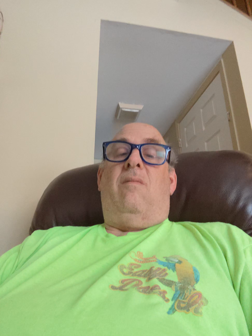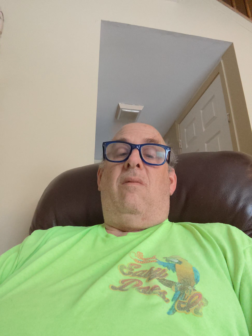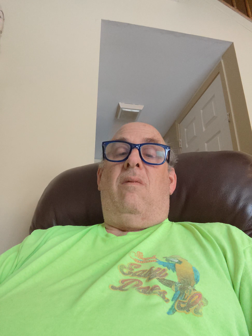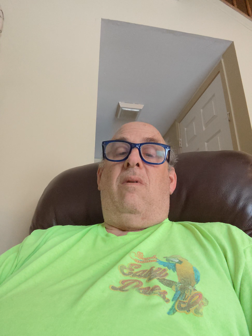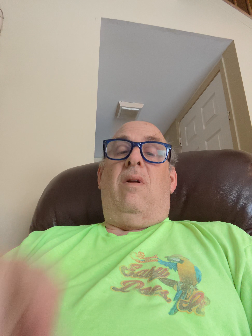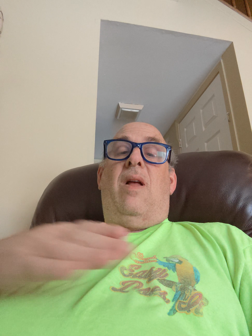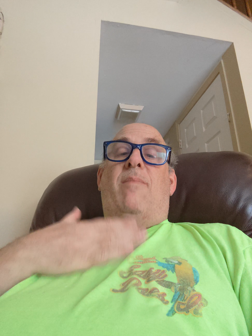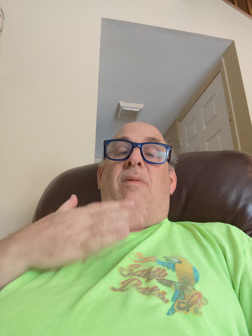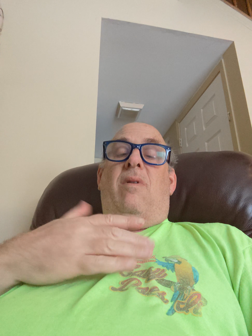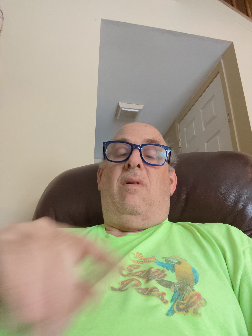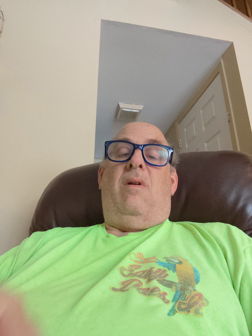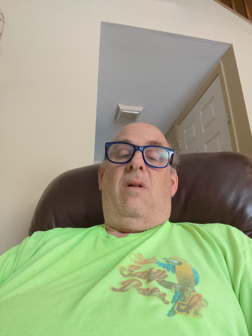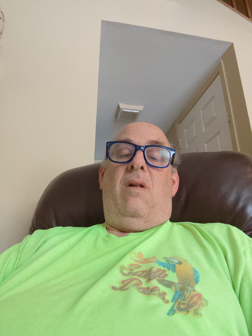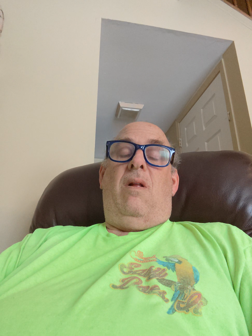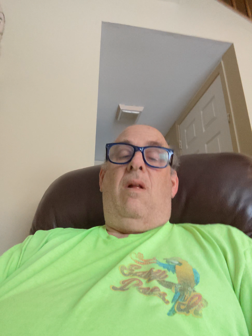happy